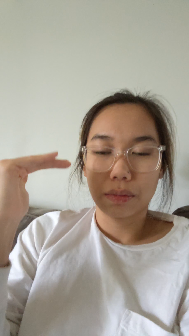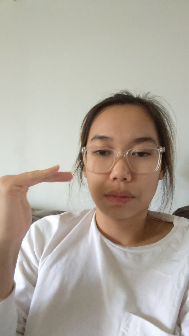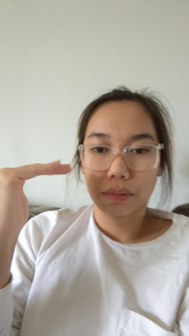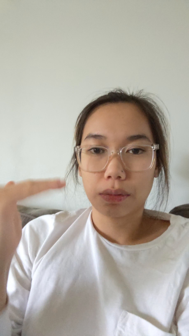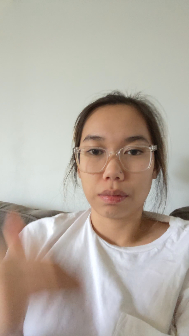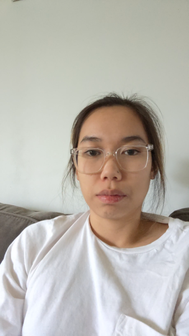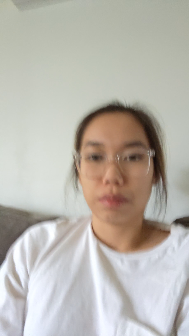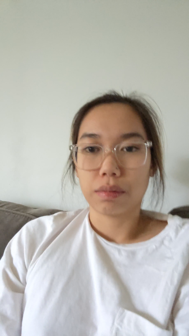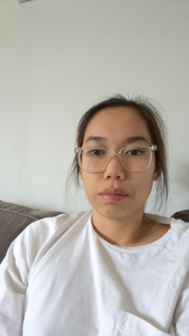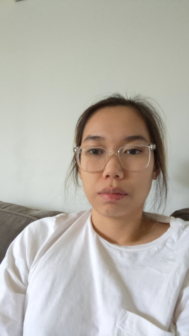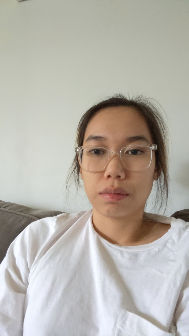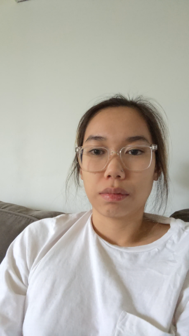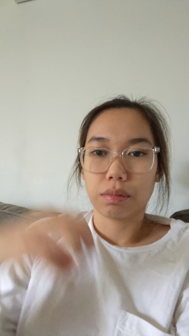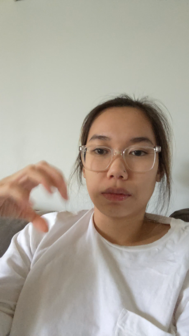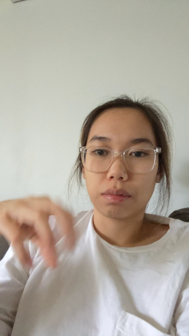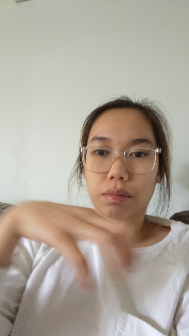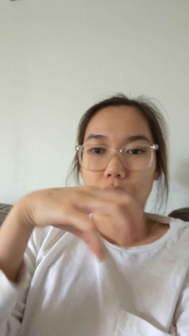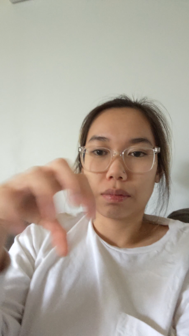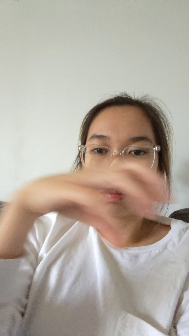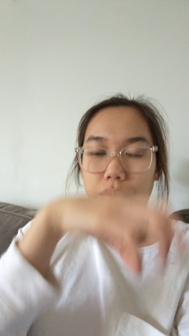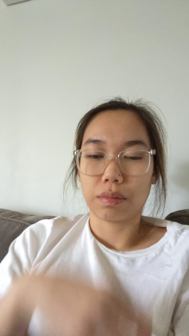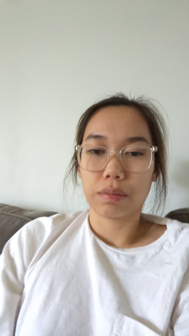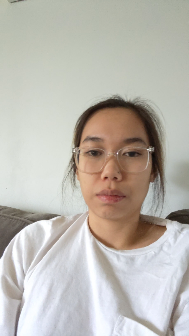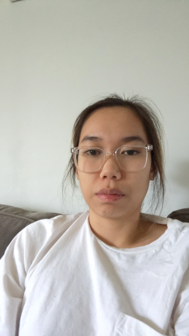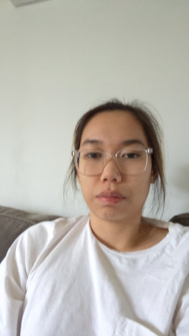block